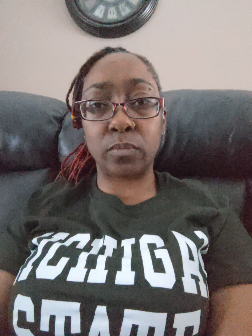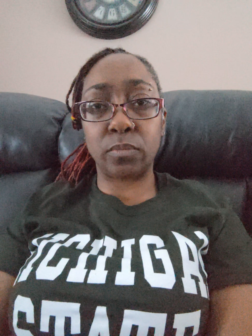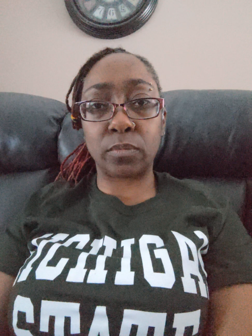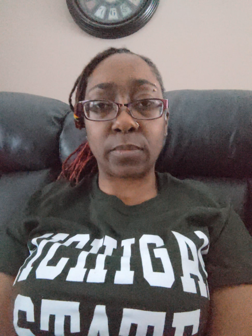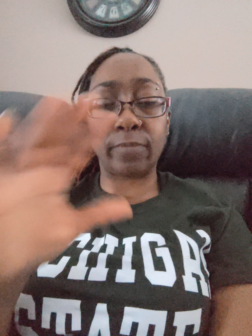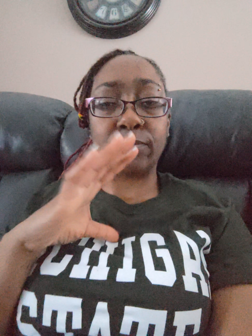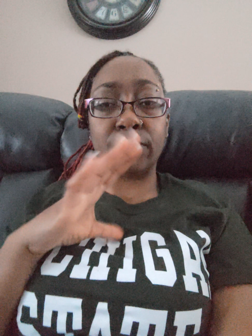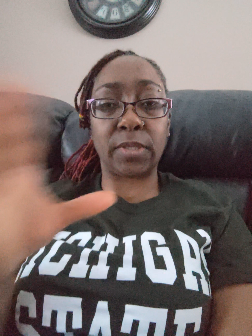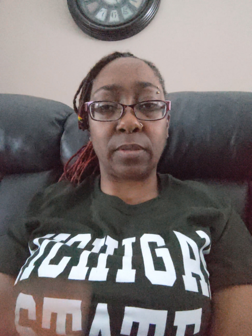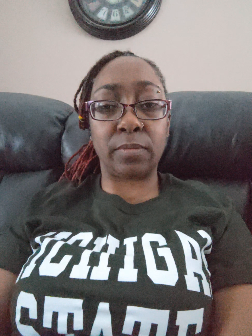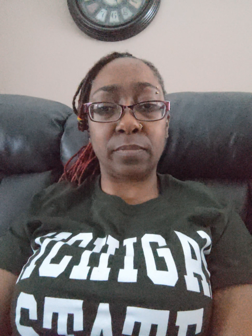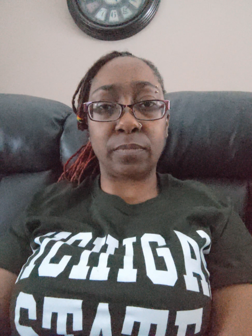fine